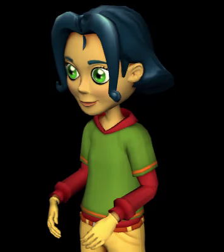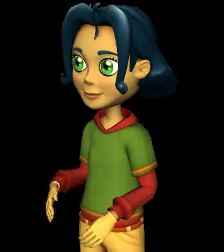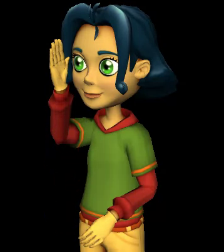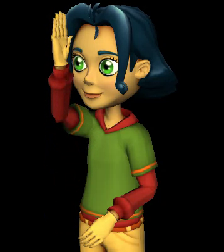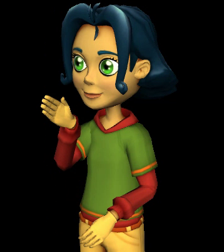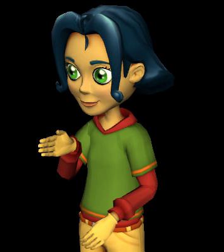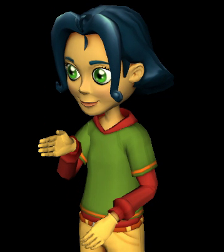مباشرة